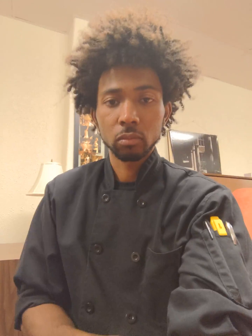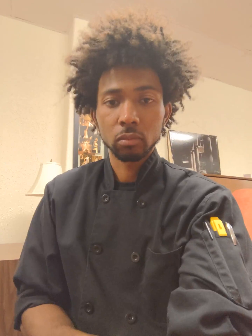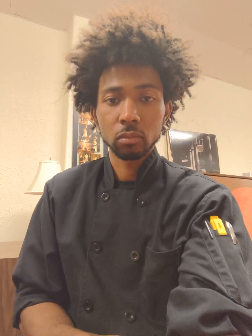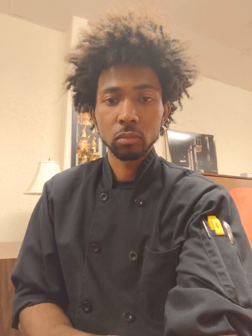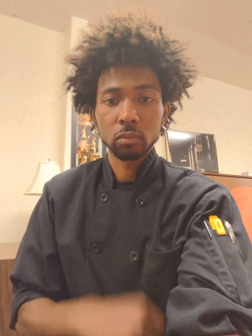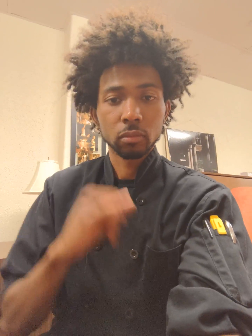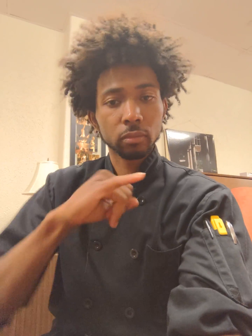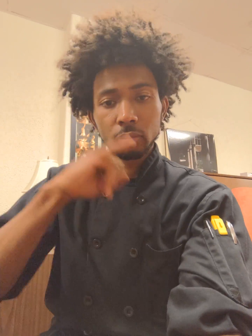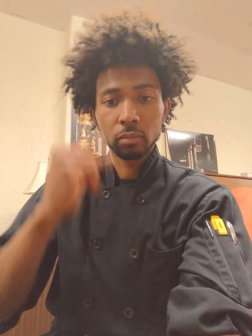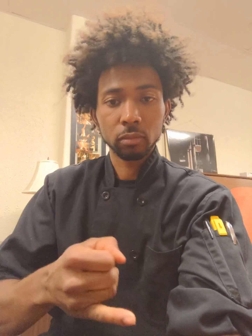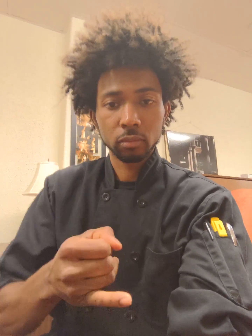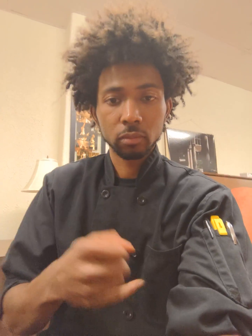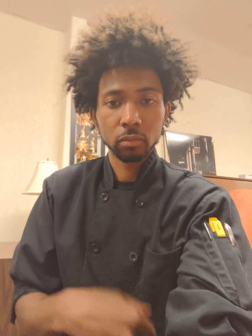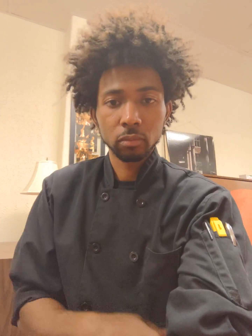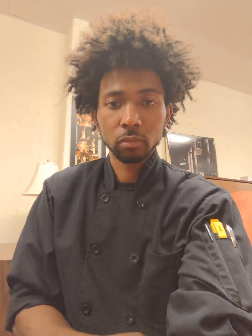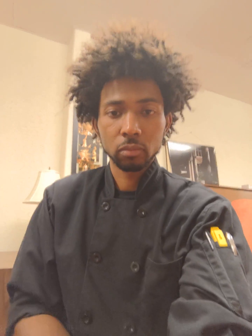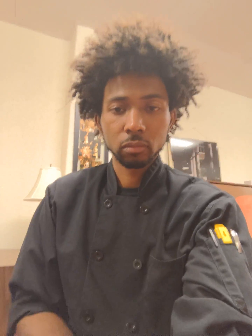last